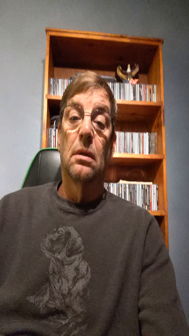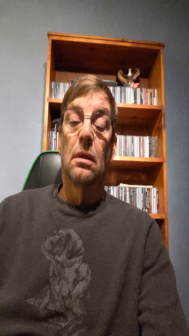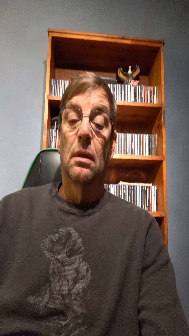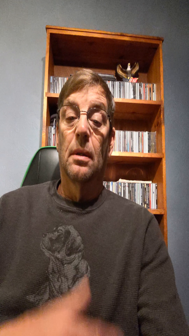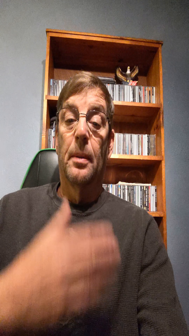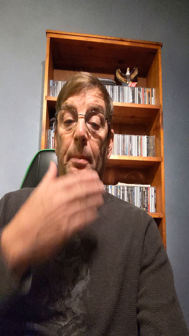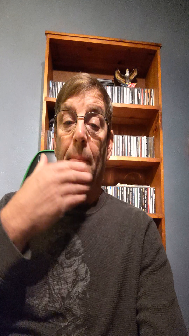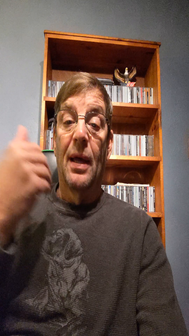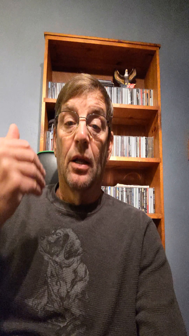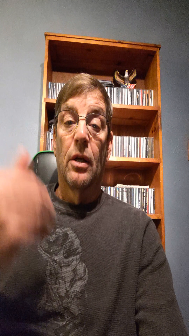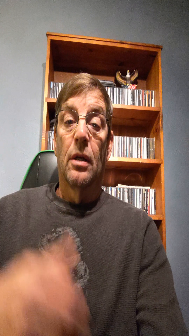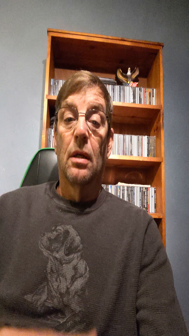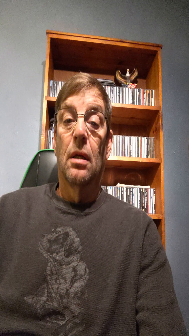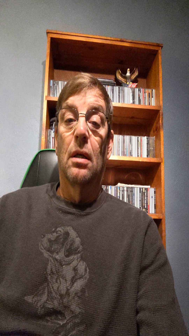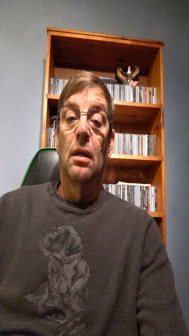better